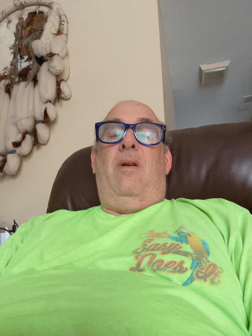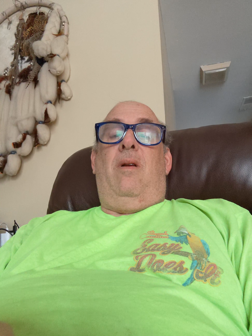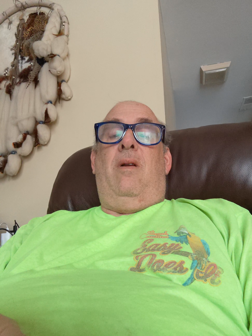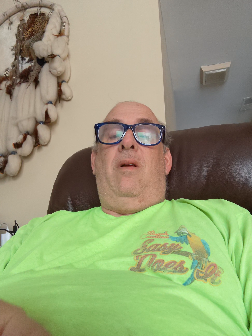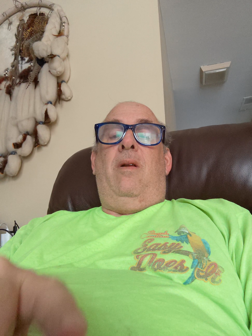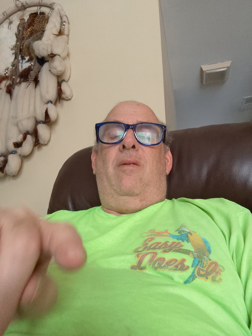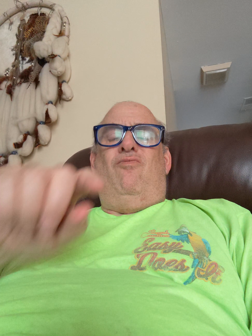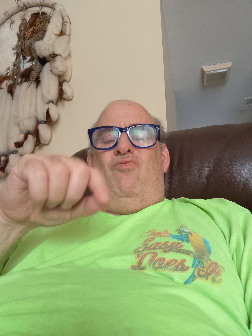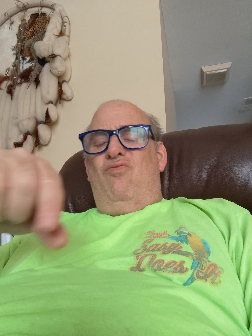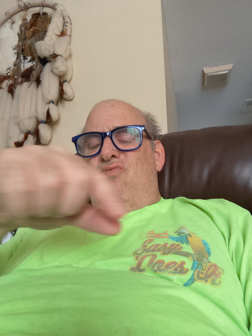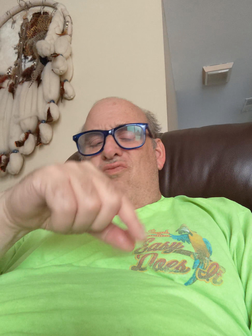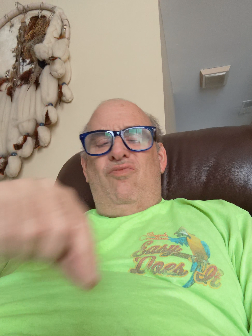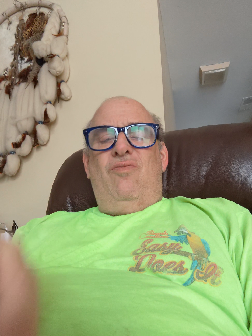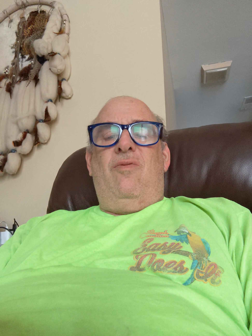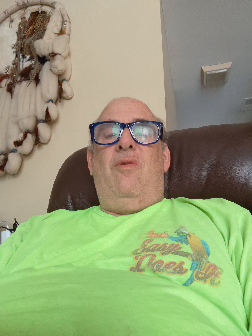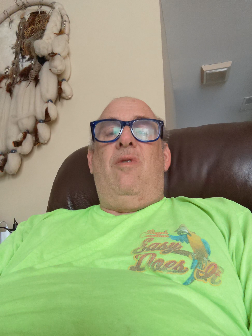puzzle